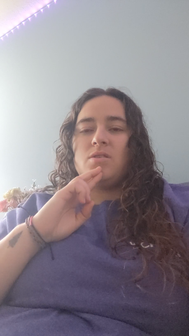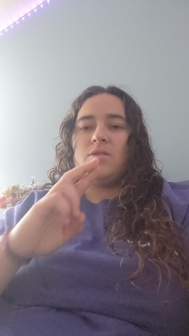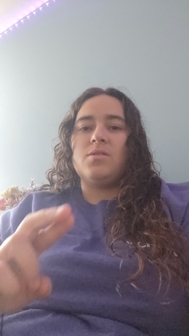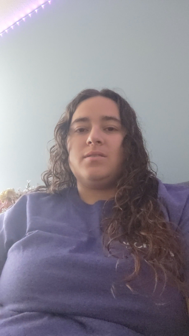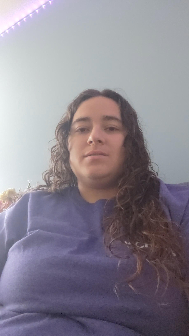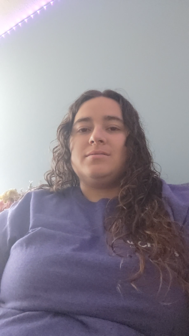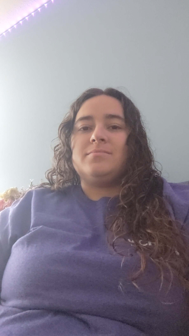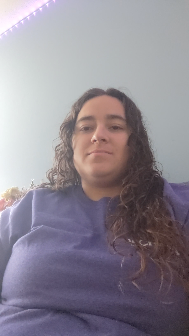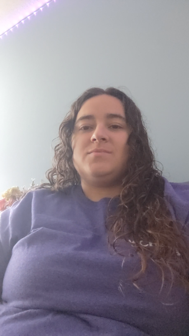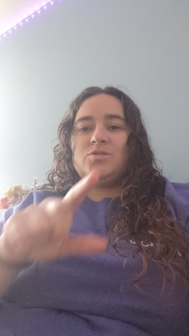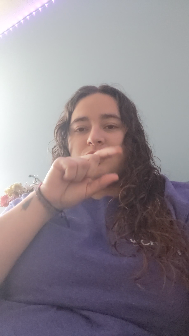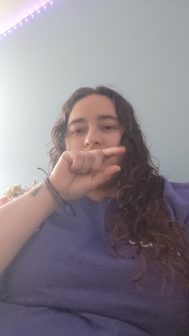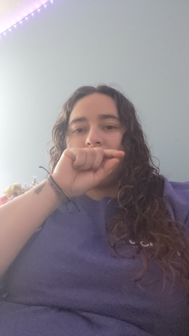chicken